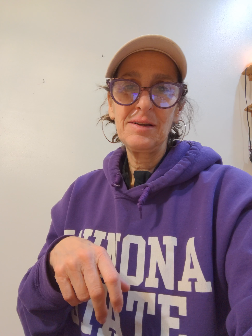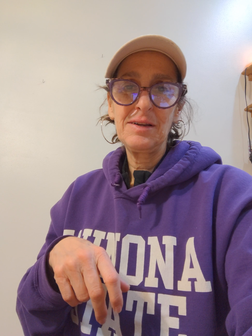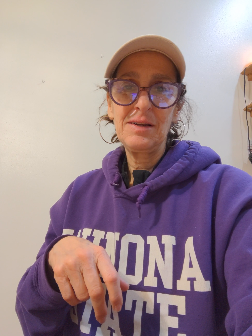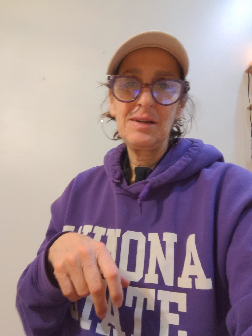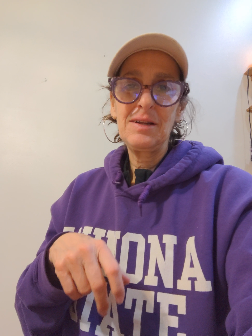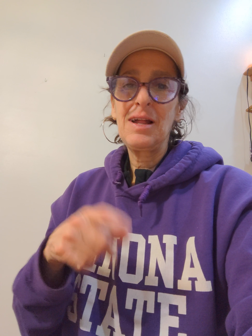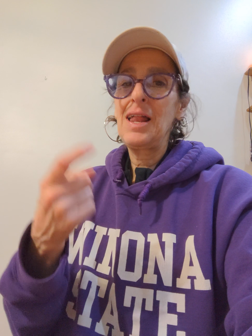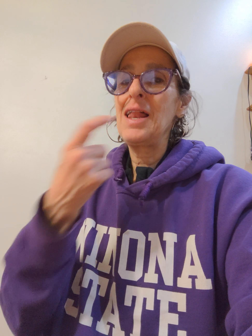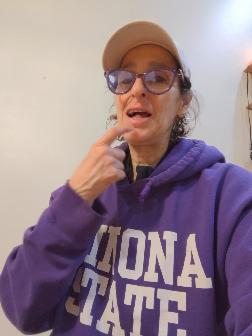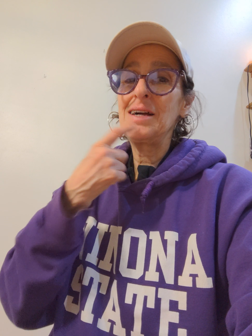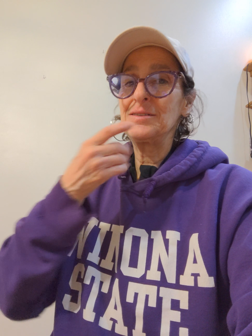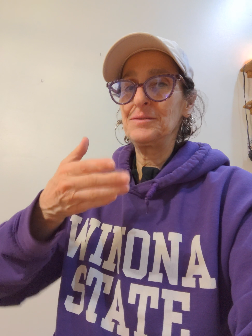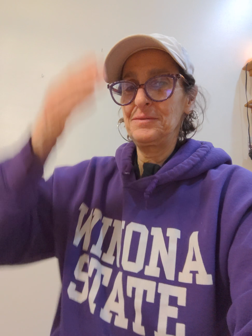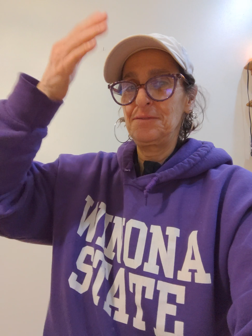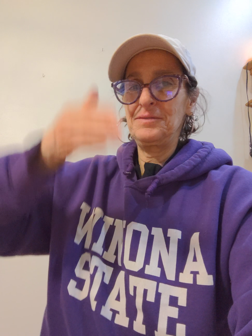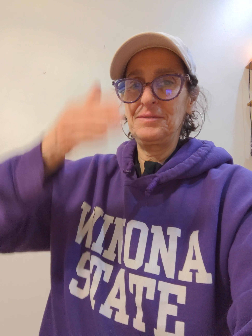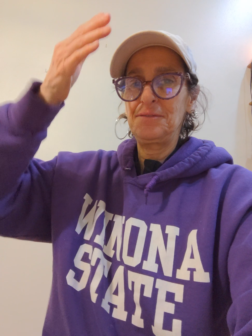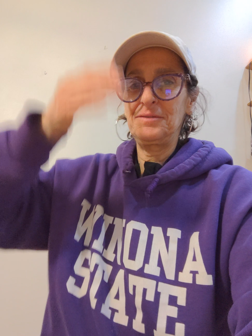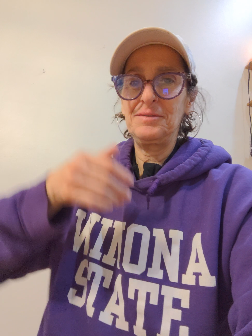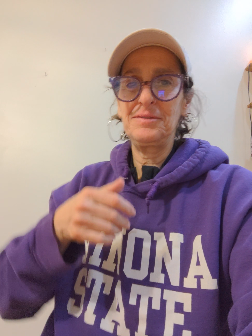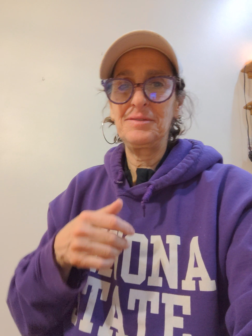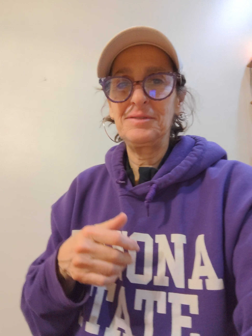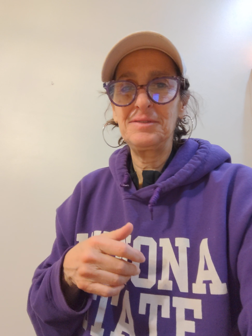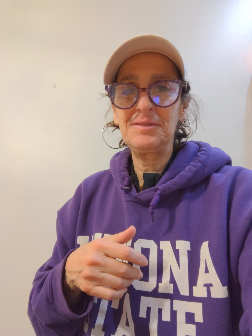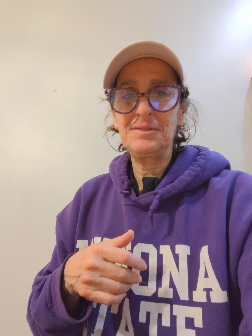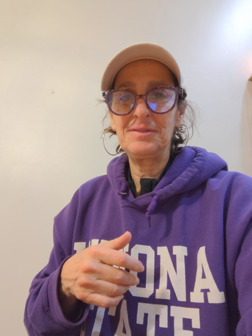window